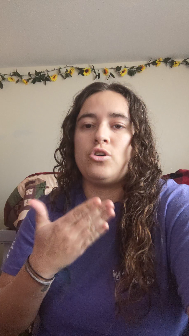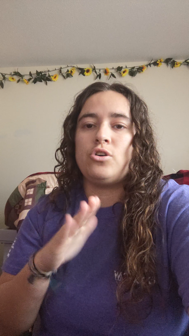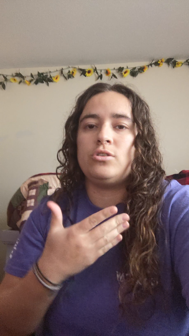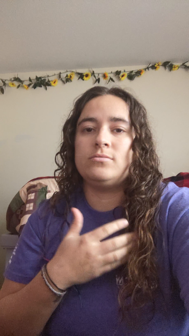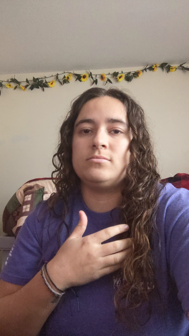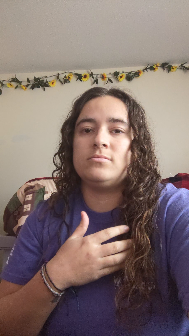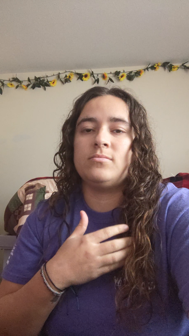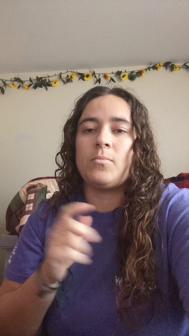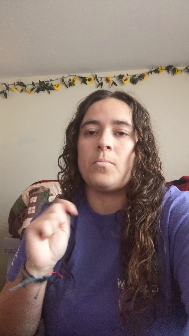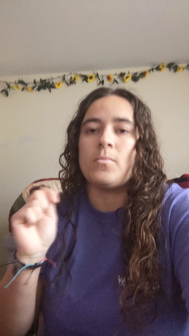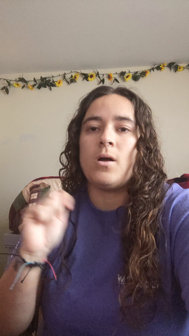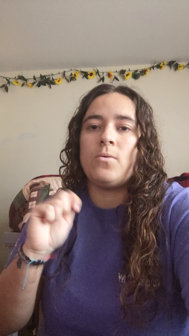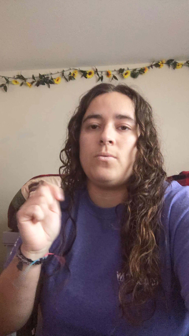bathroom